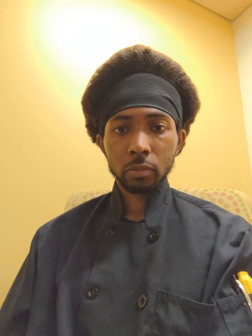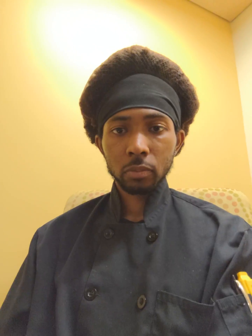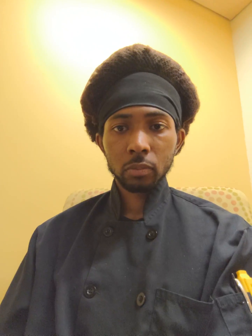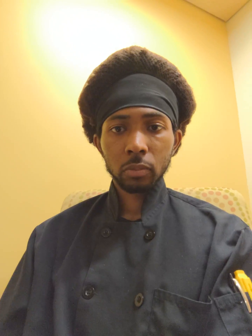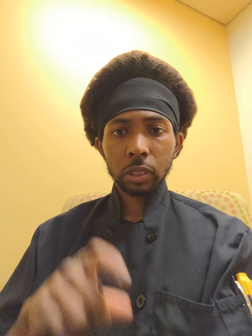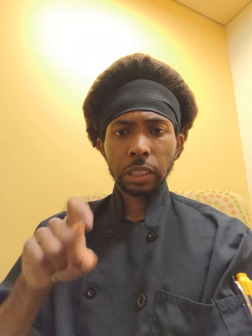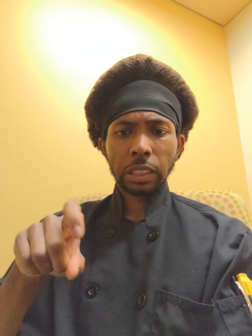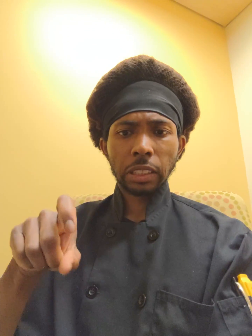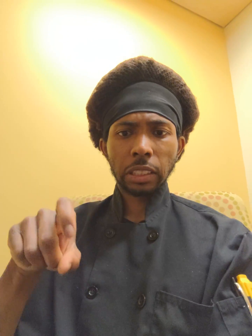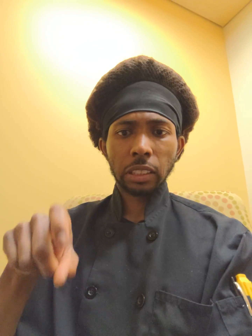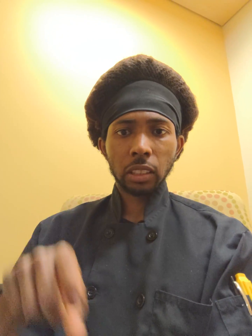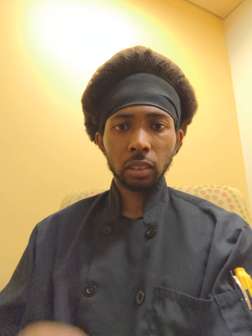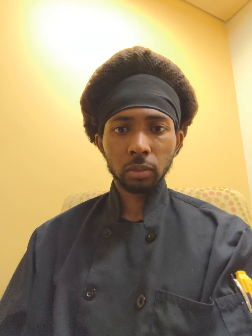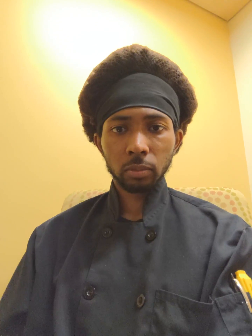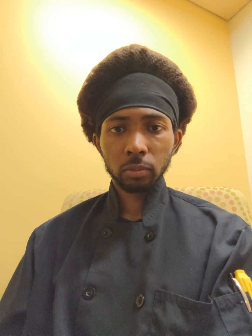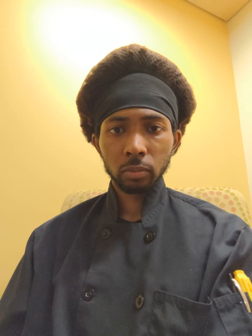need